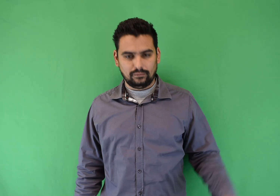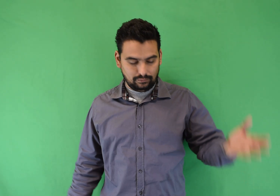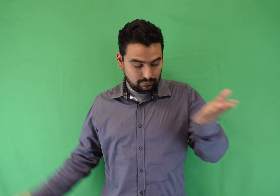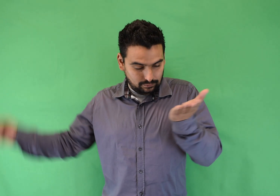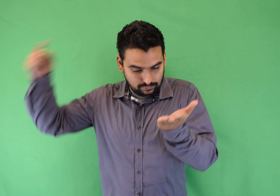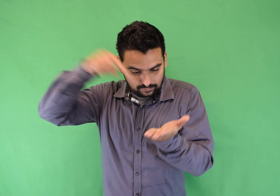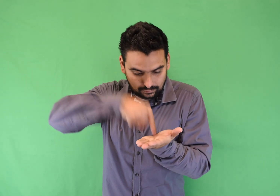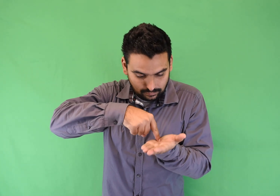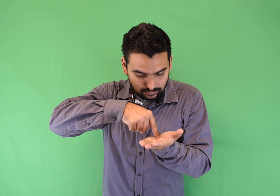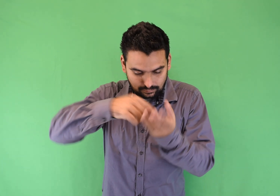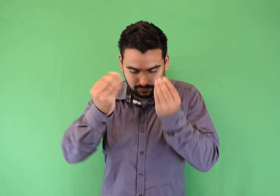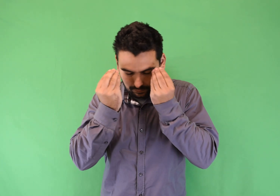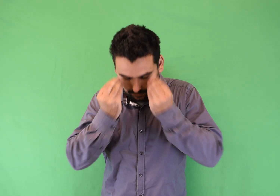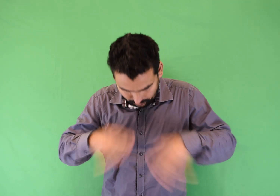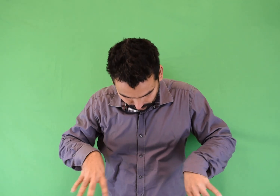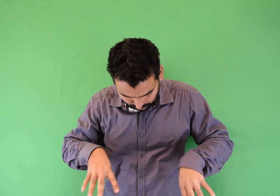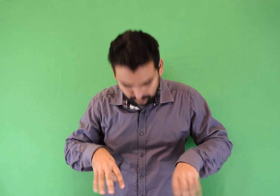perder